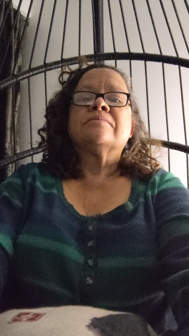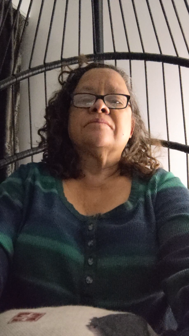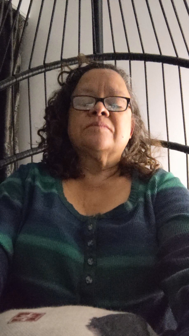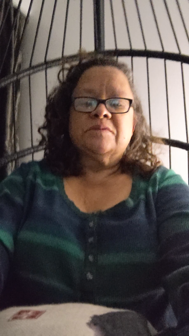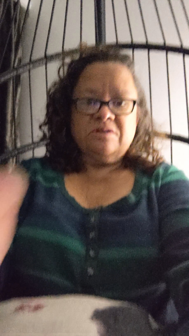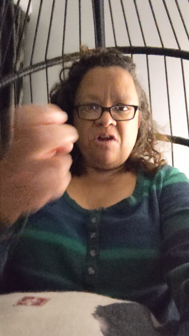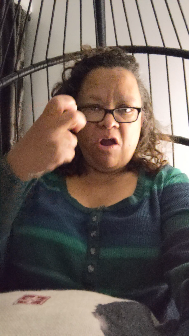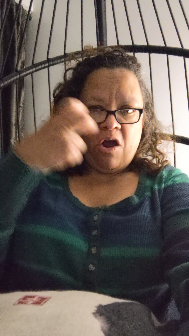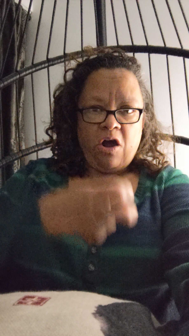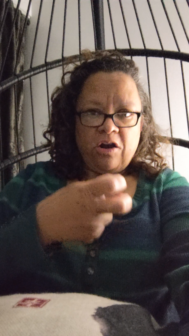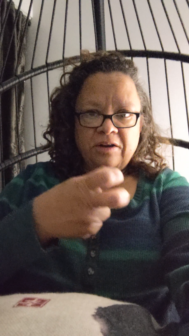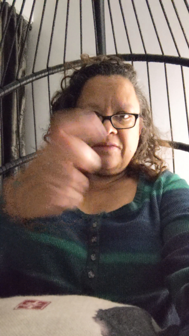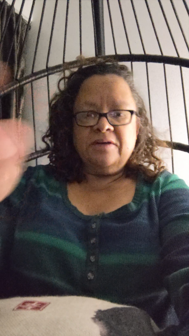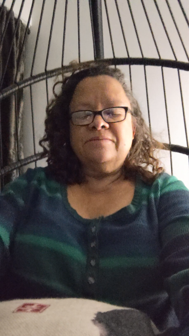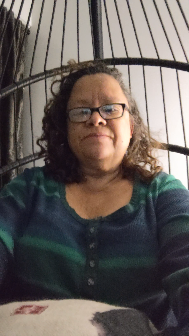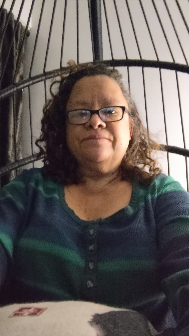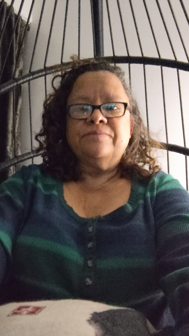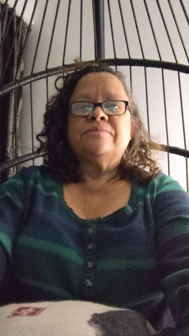hard